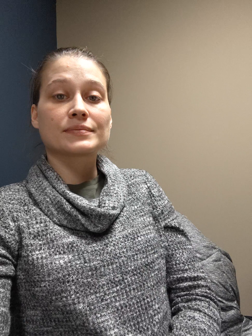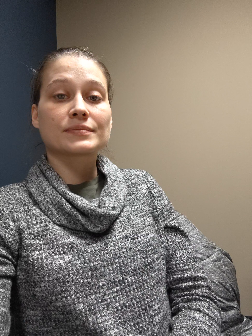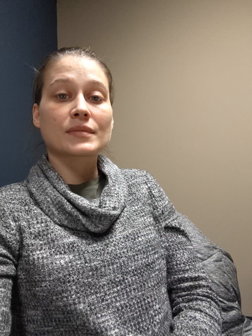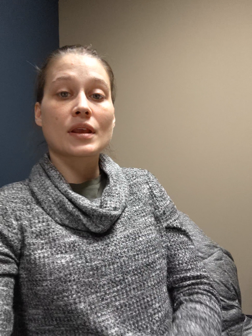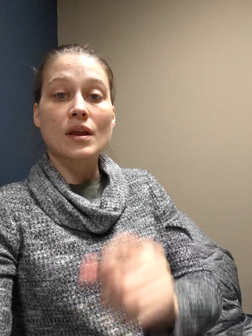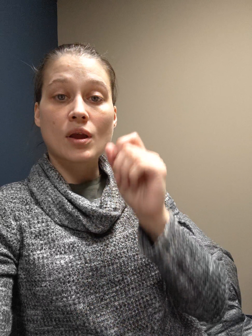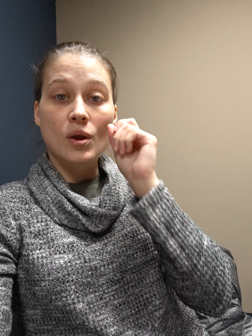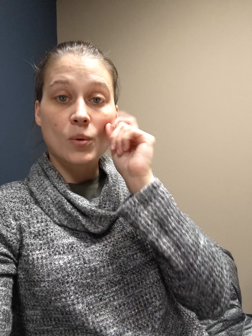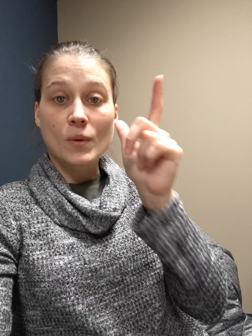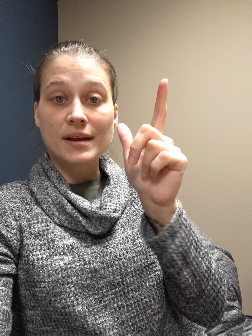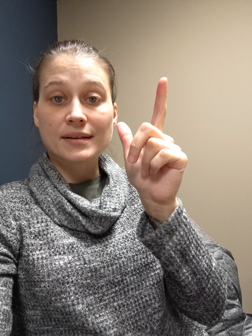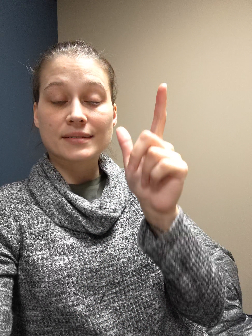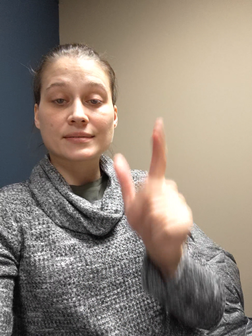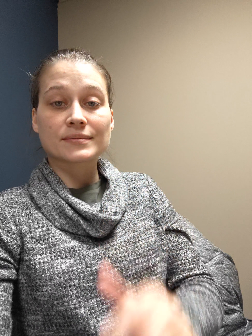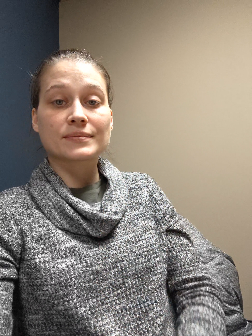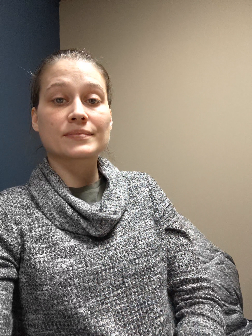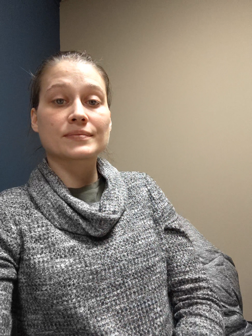awake